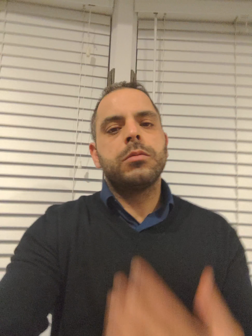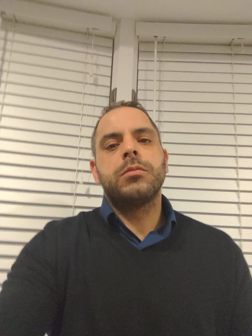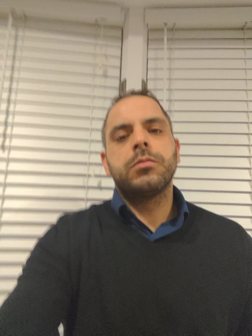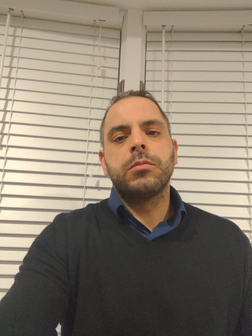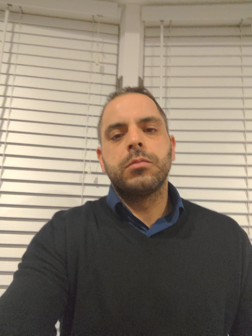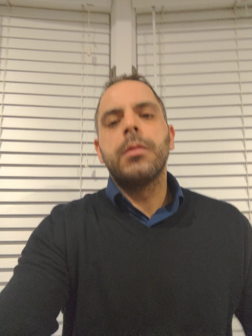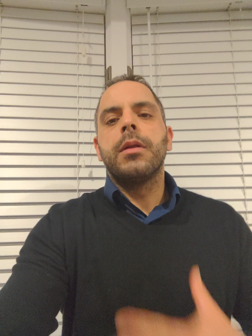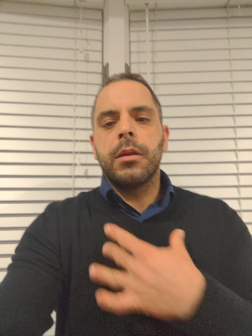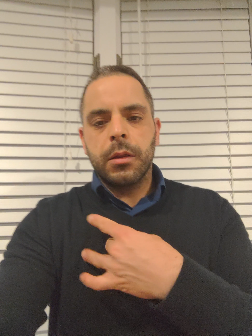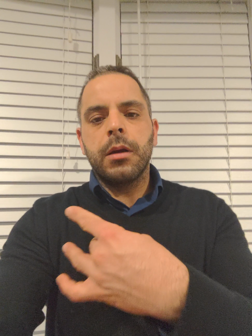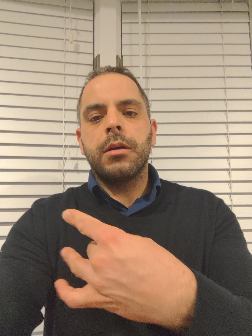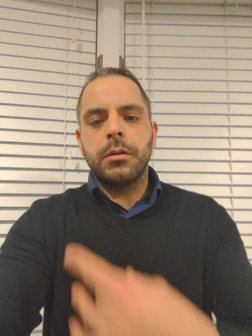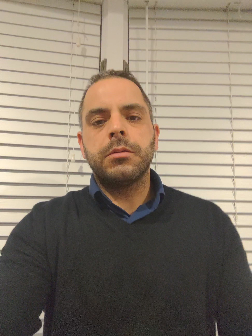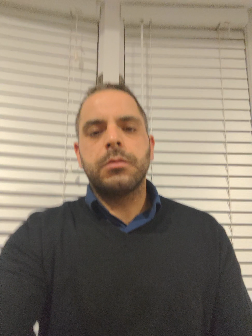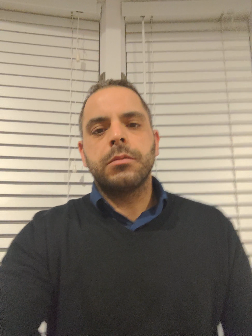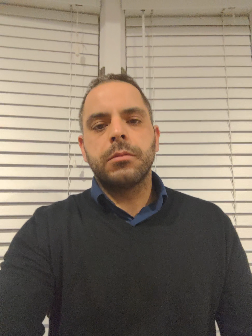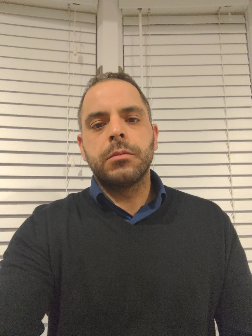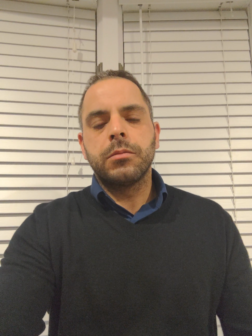like